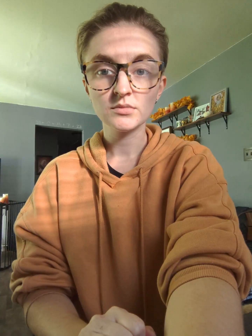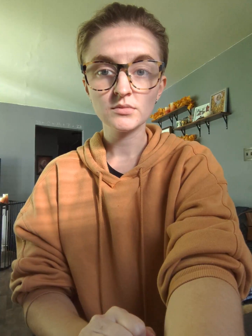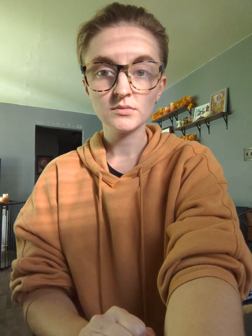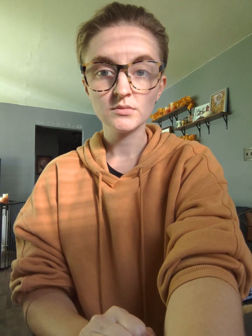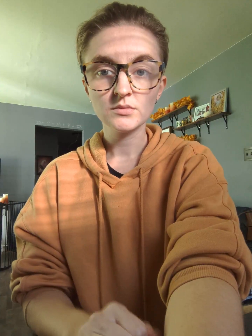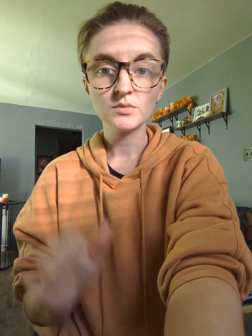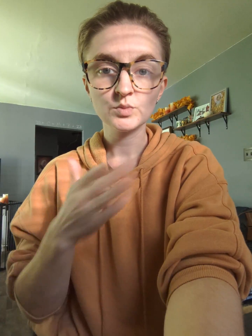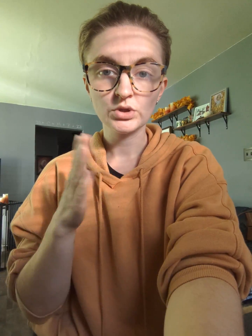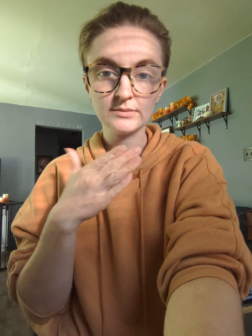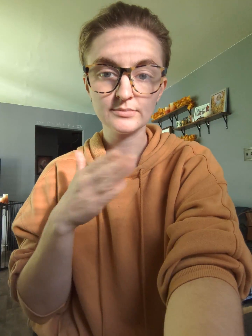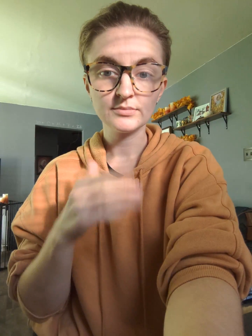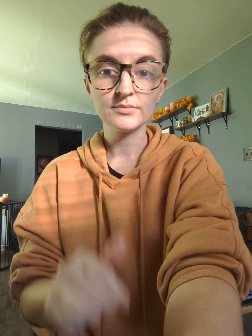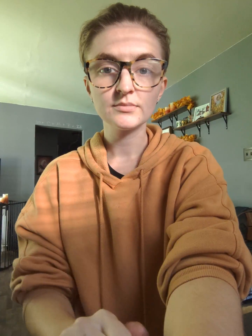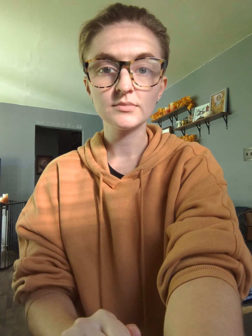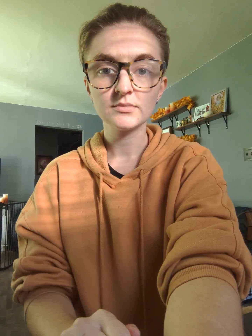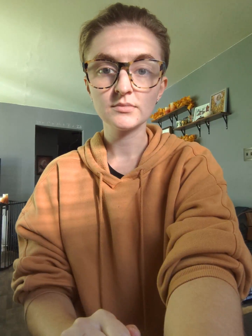share